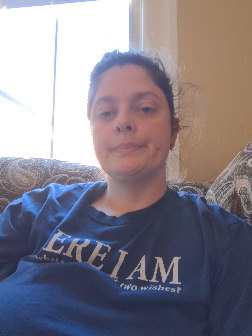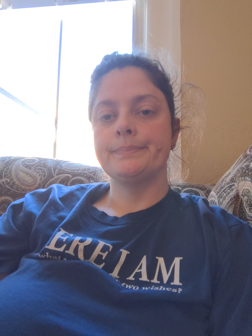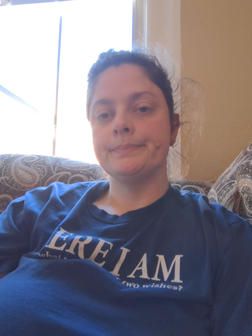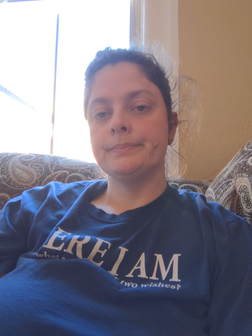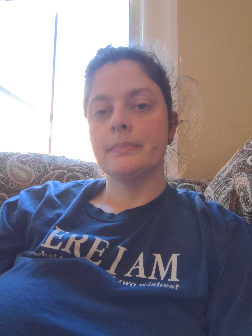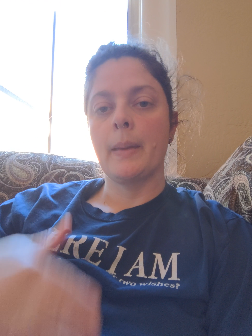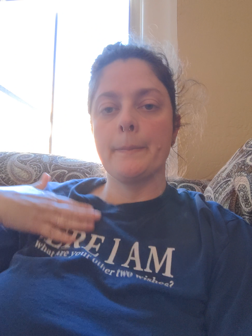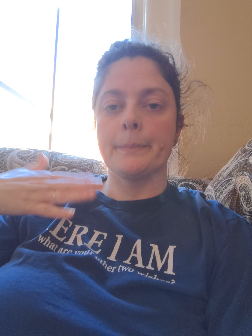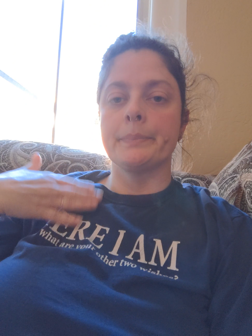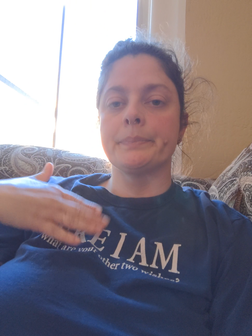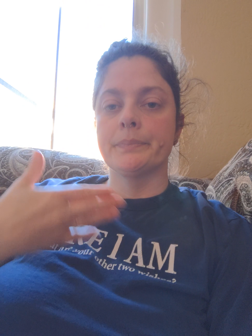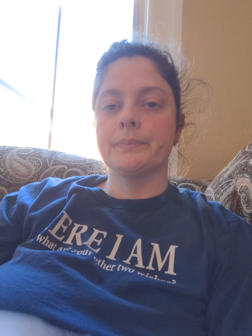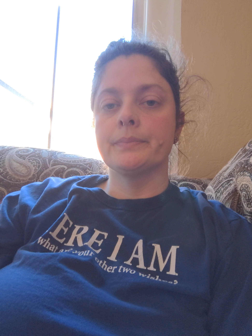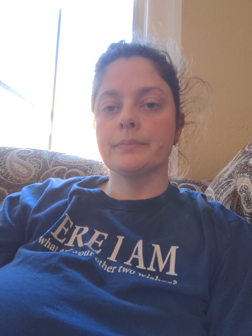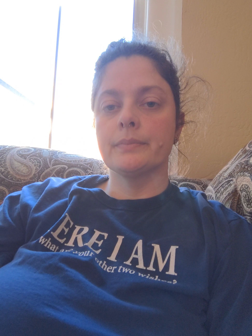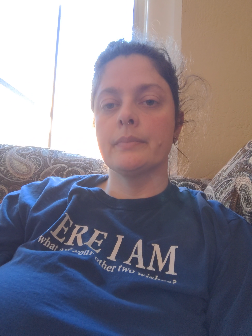happy